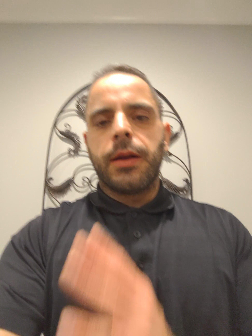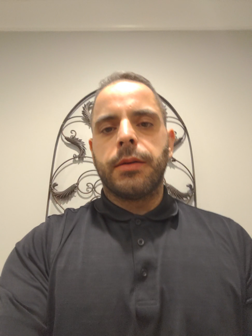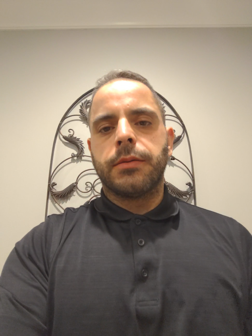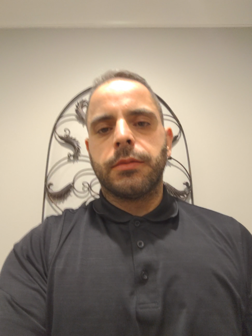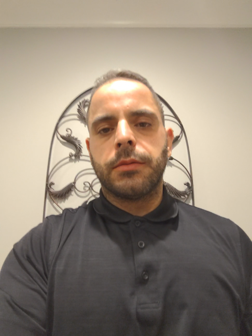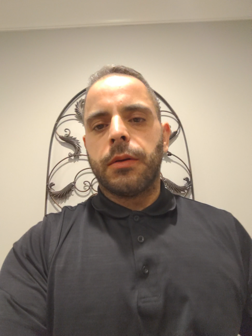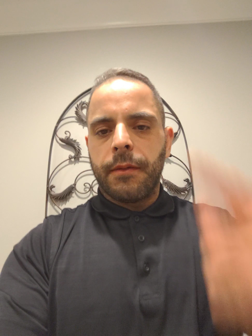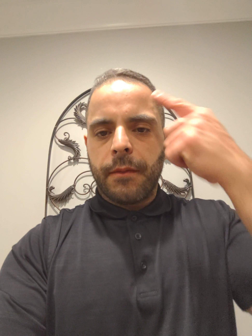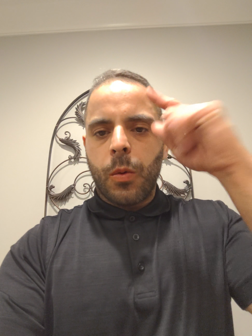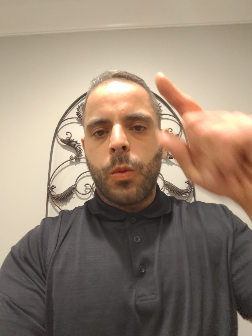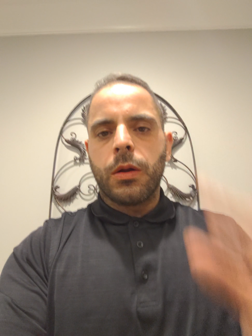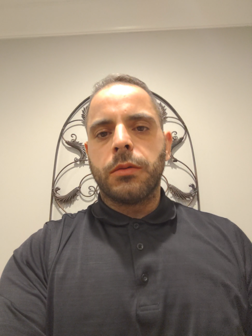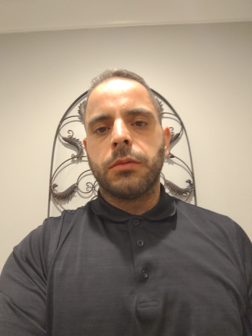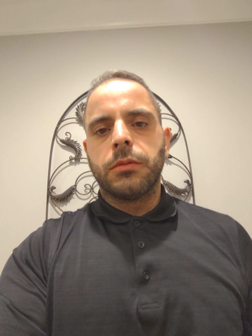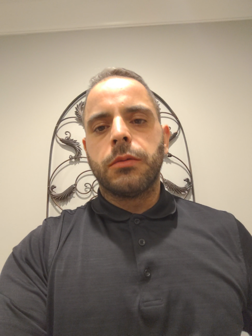for